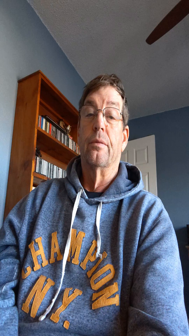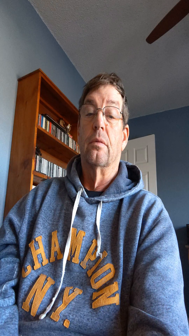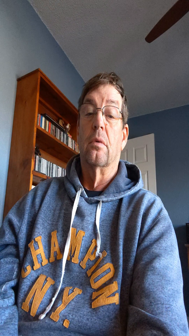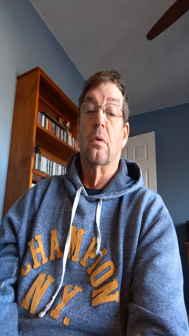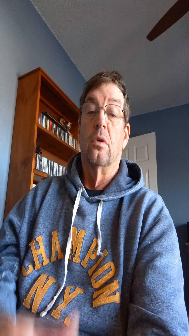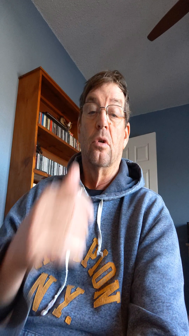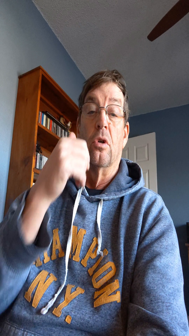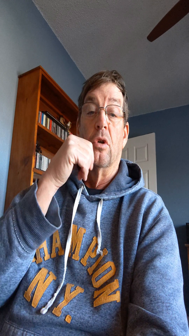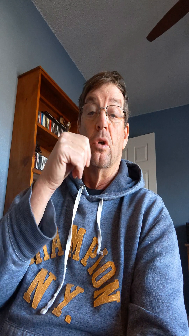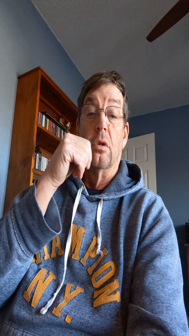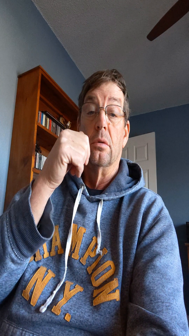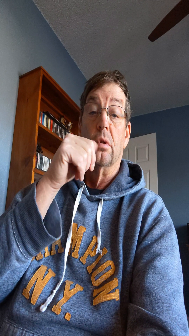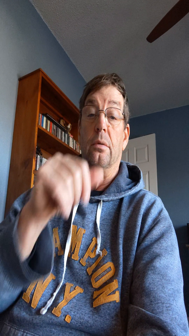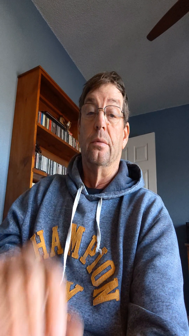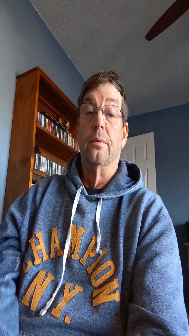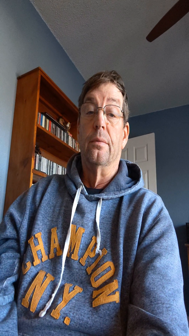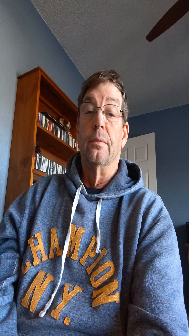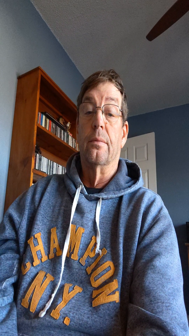girl